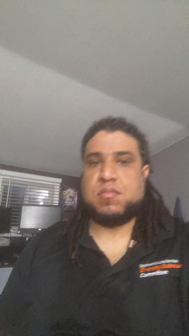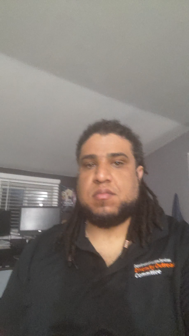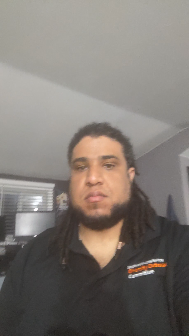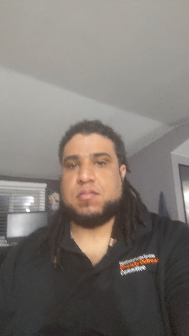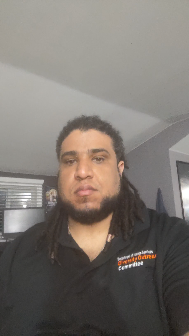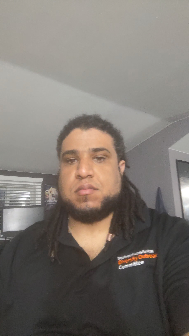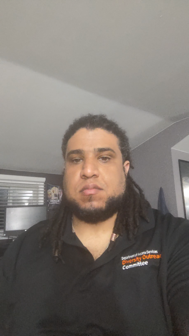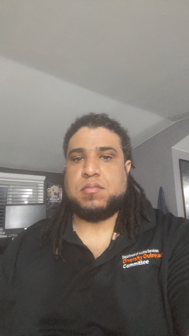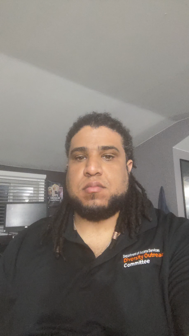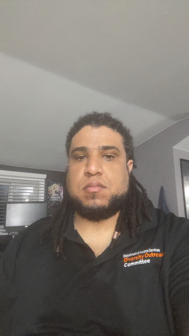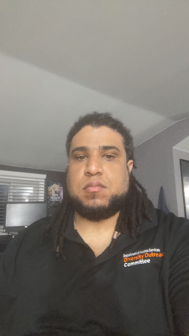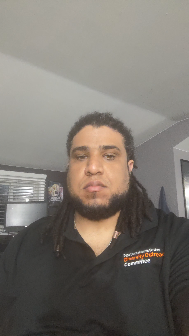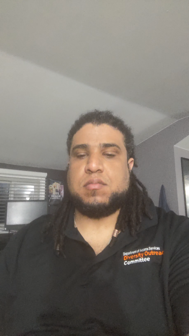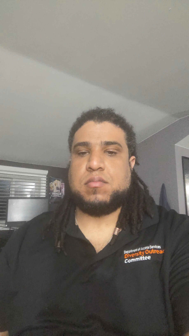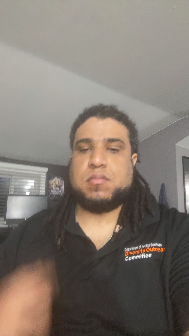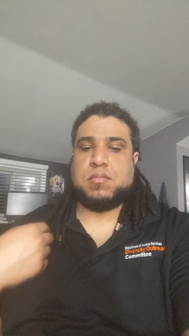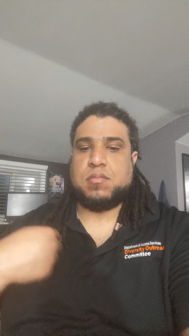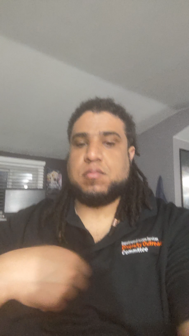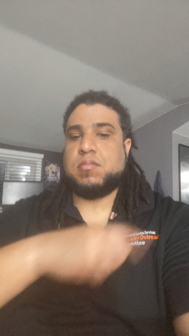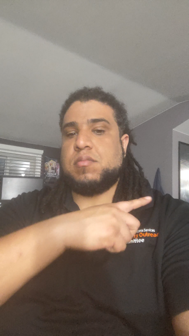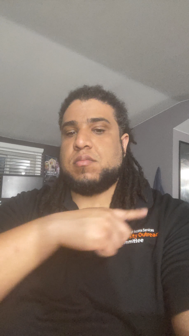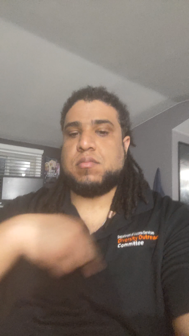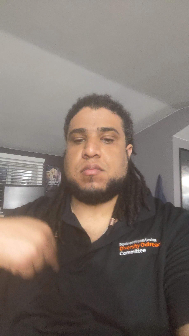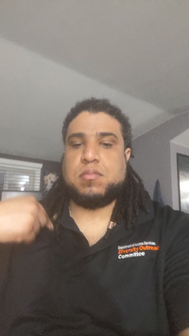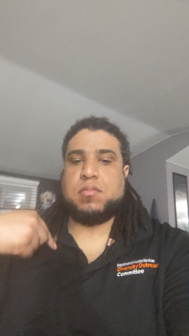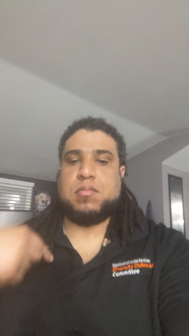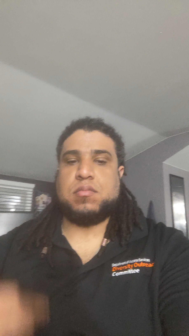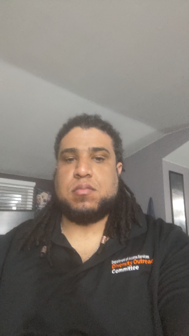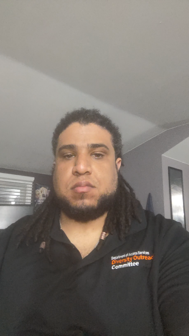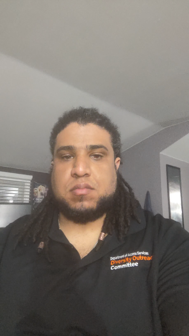bib